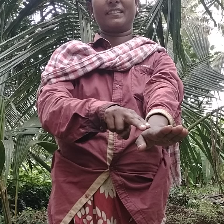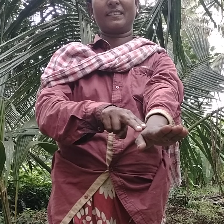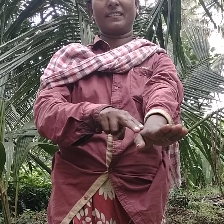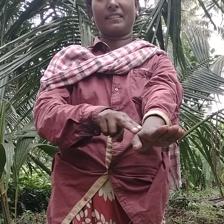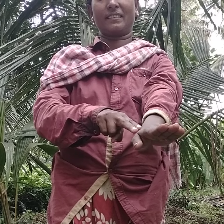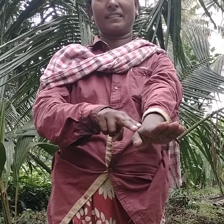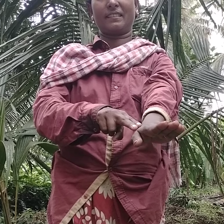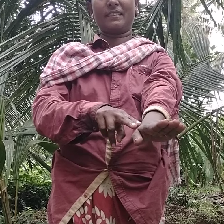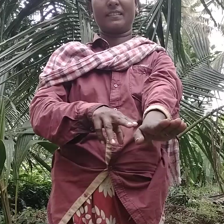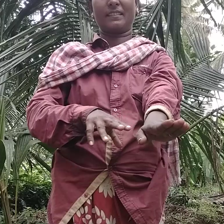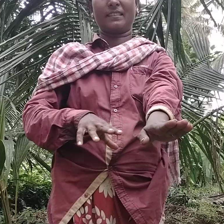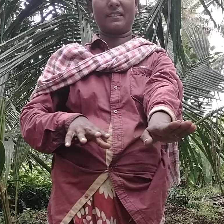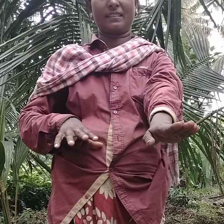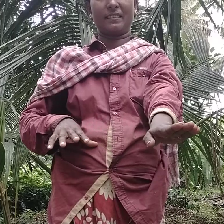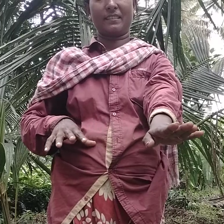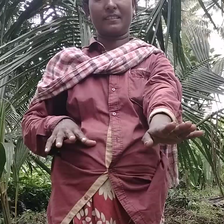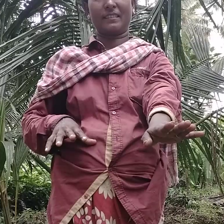Tiger